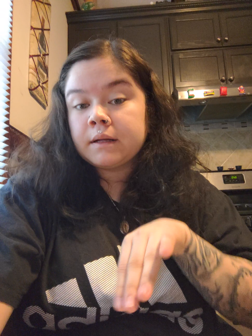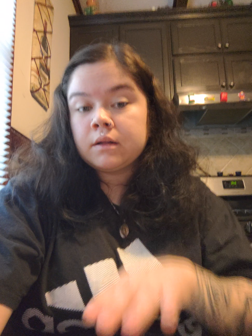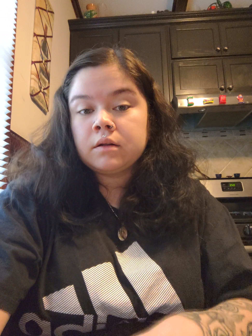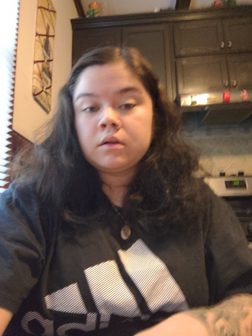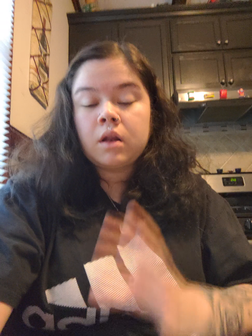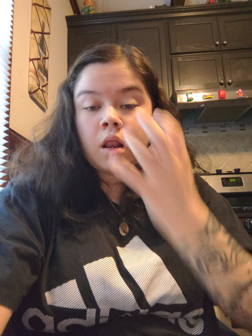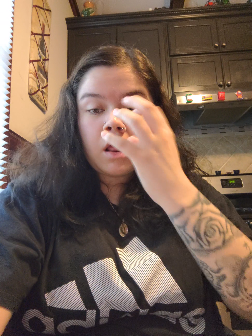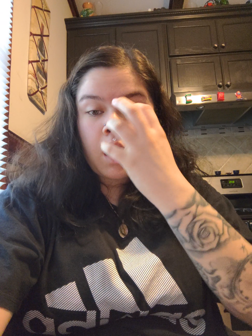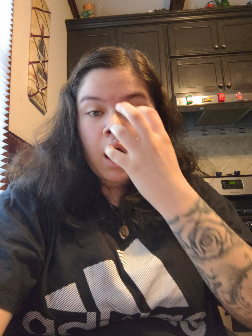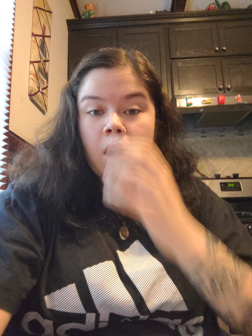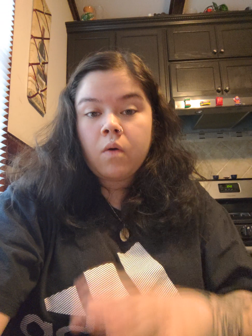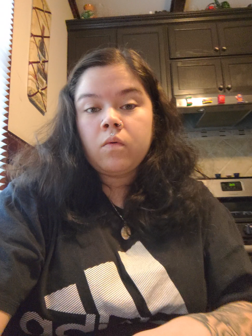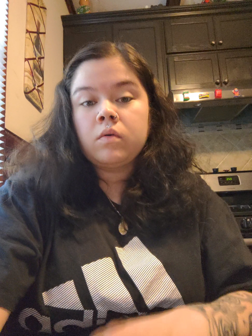clown